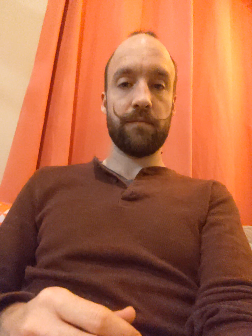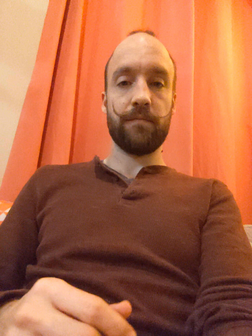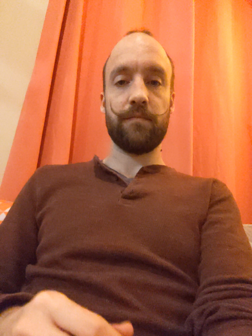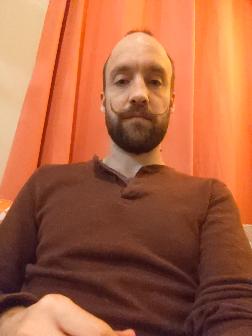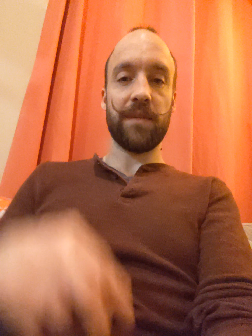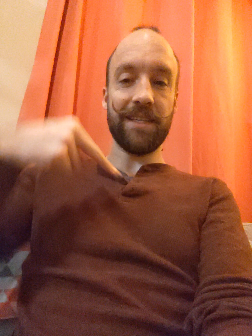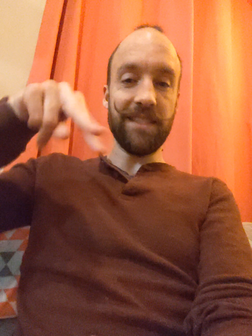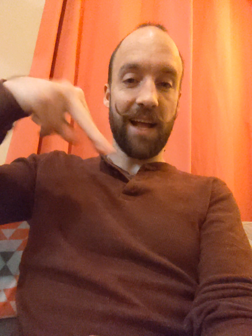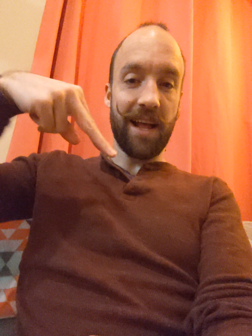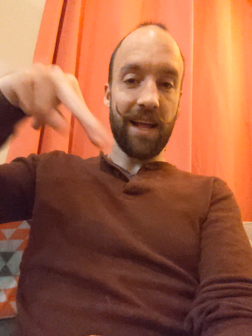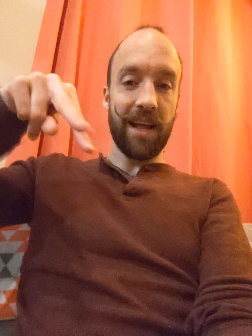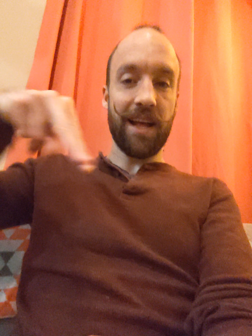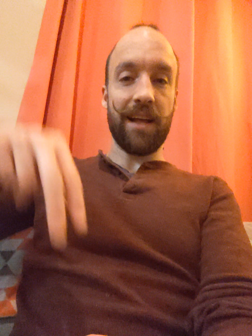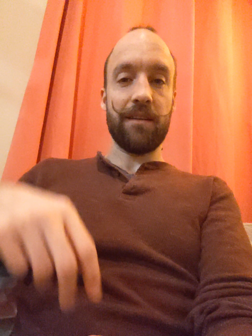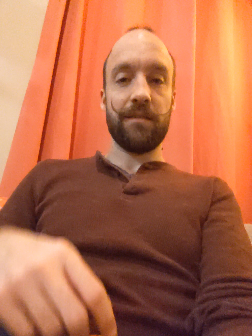dance